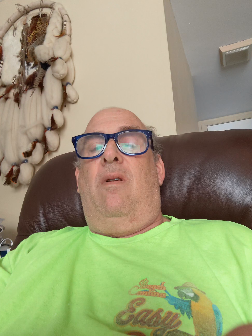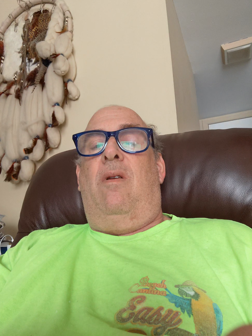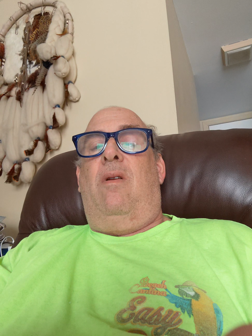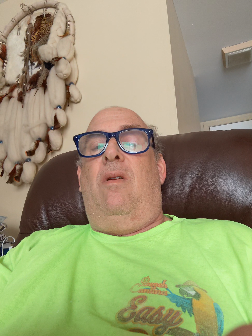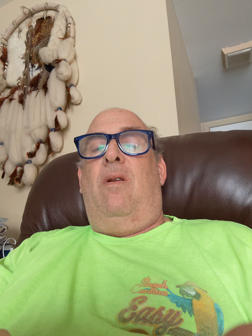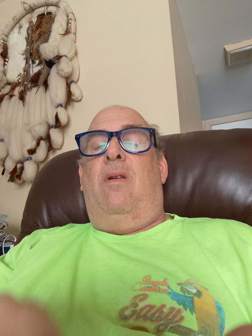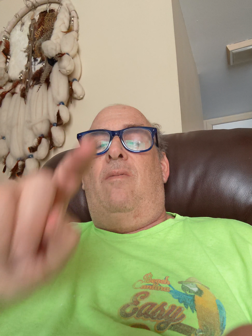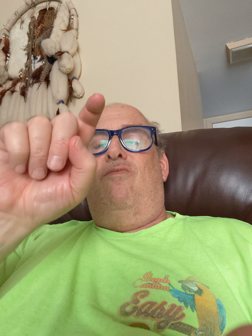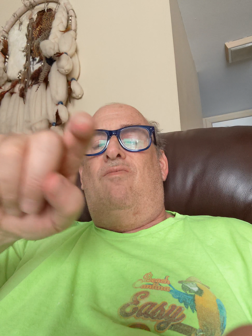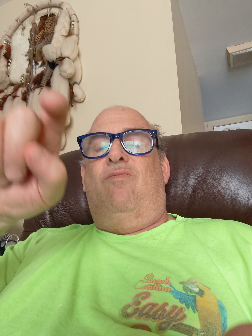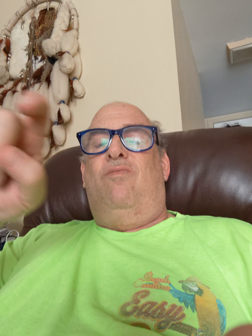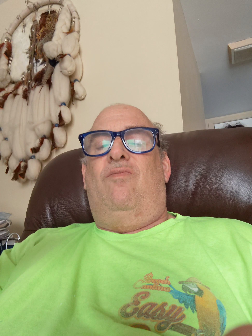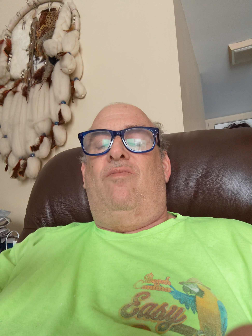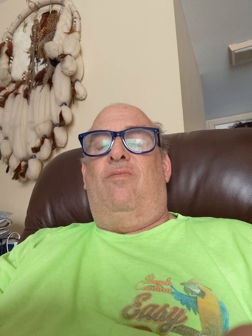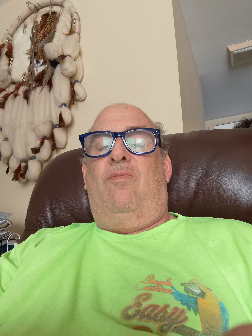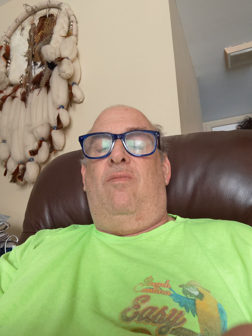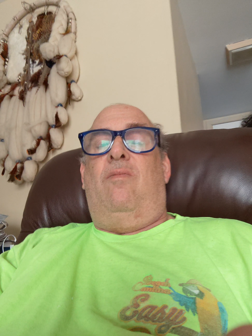closet